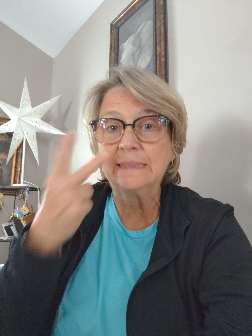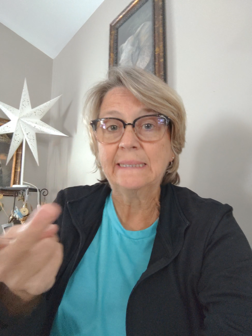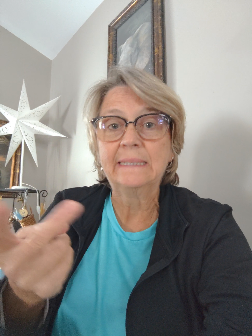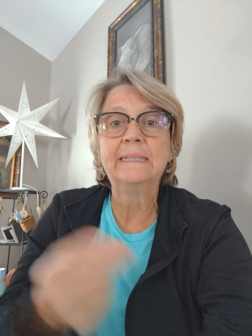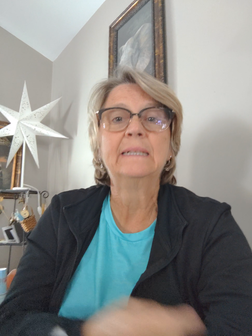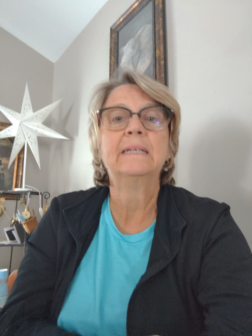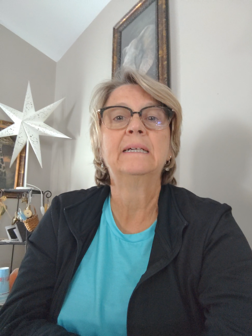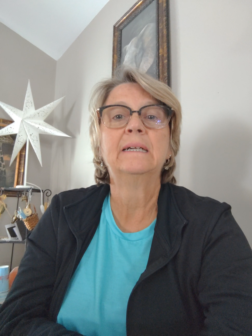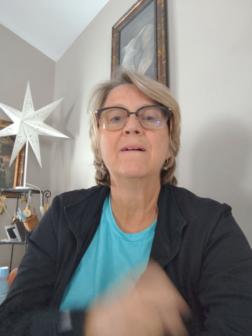see